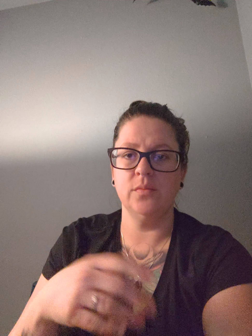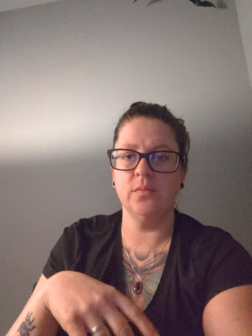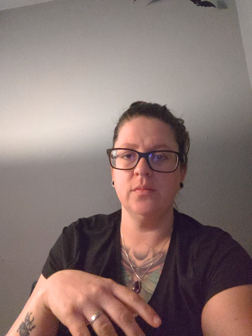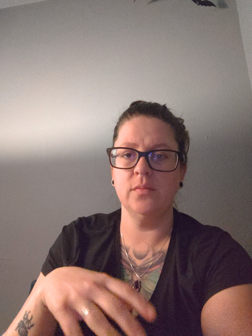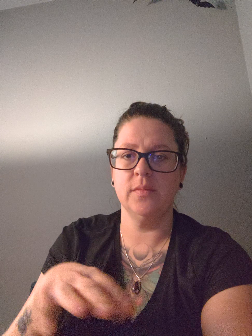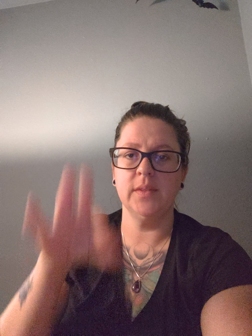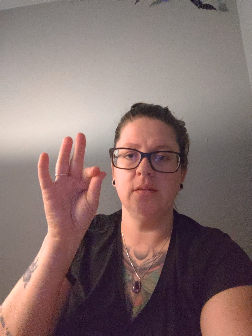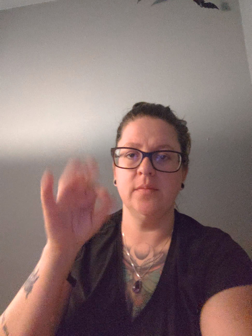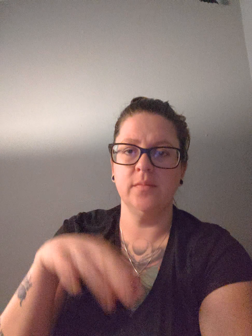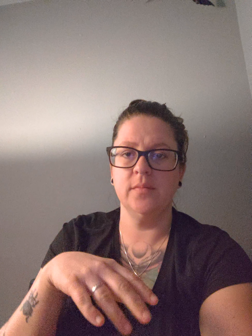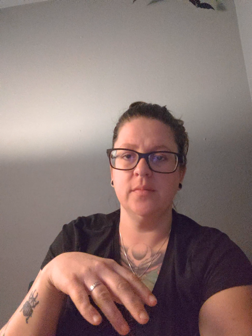find